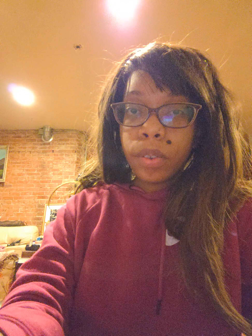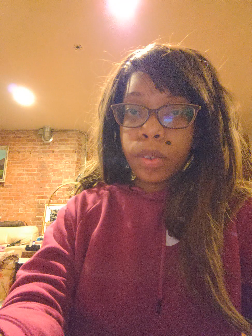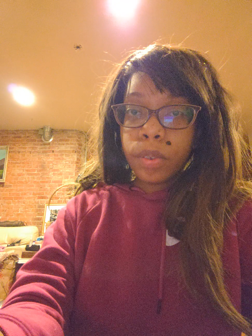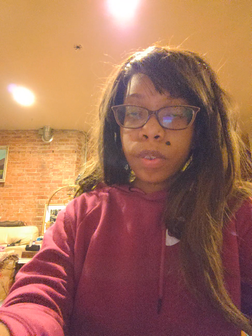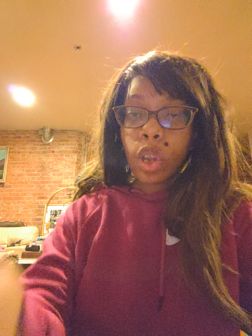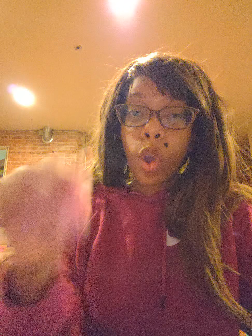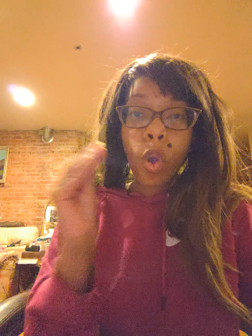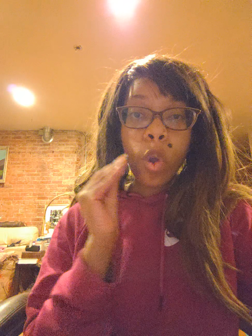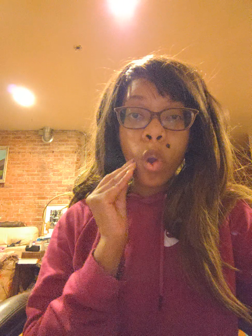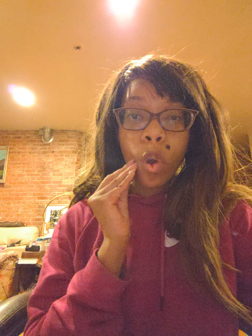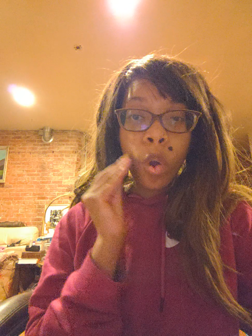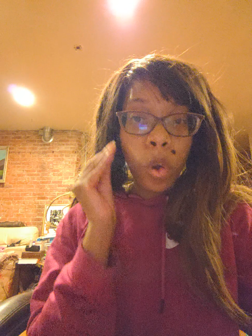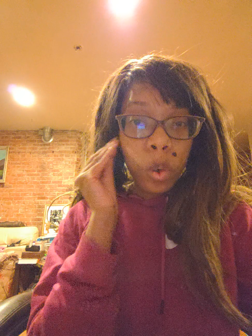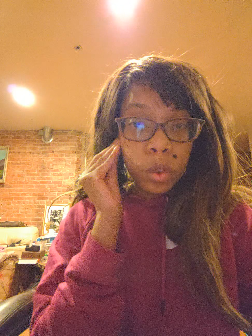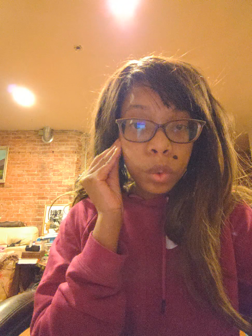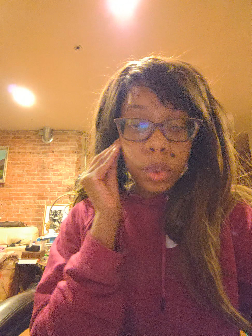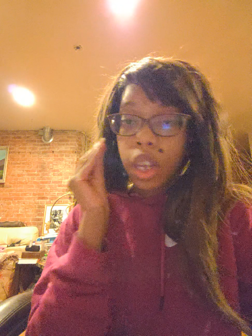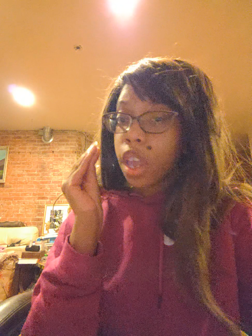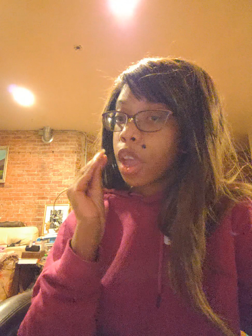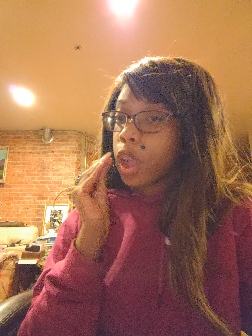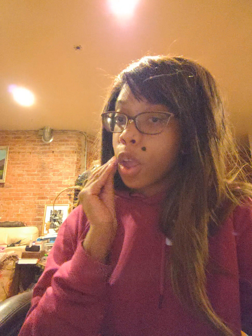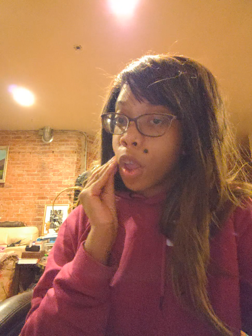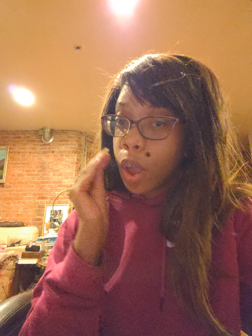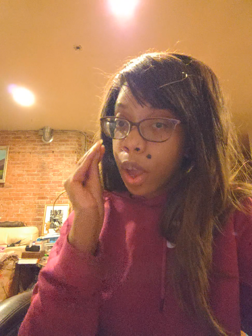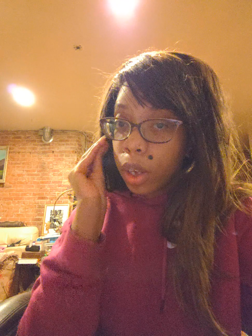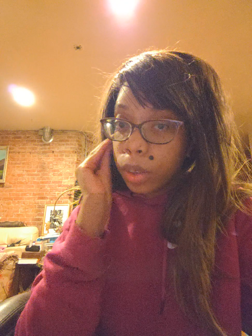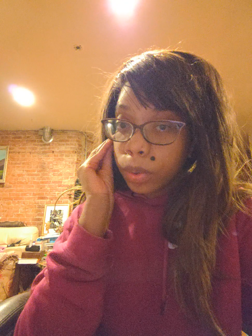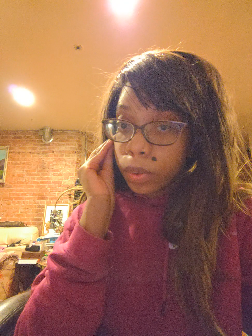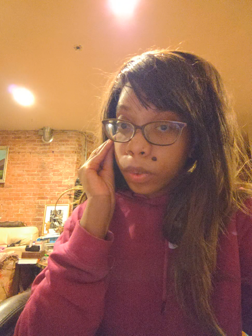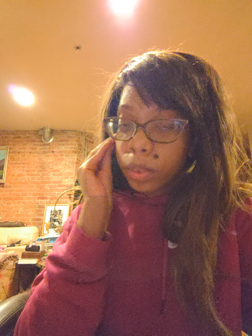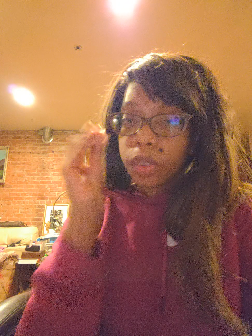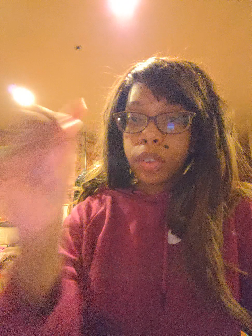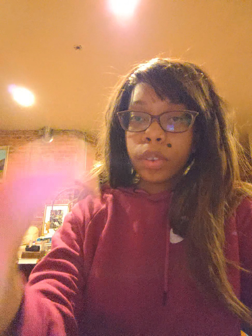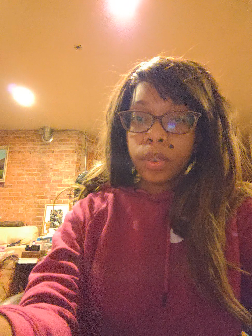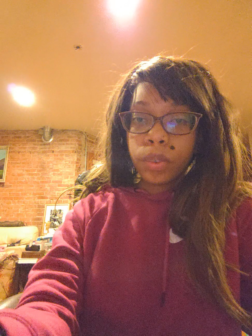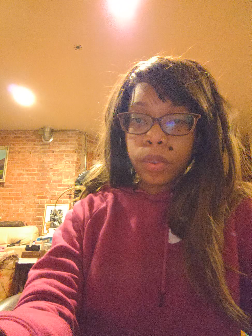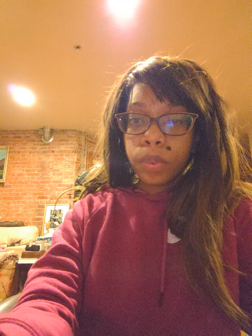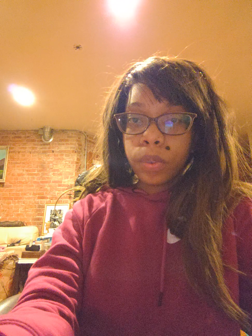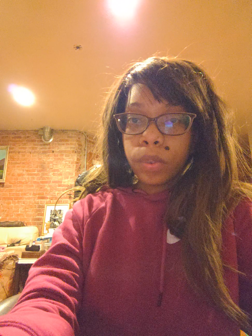home